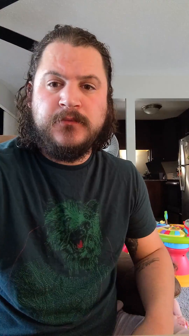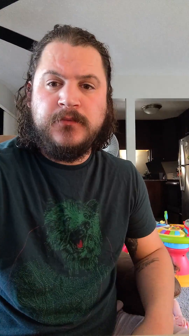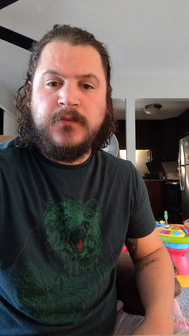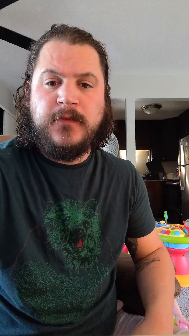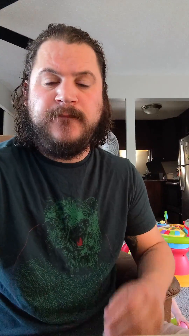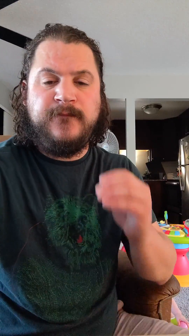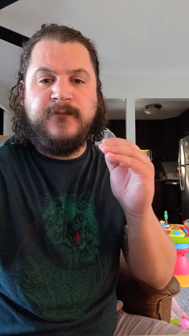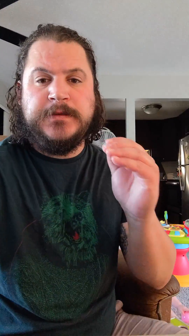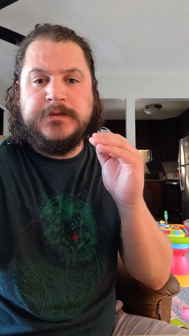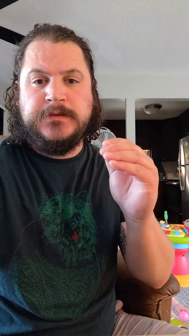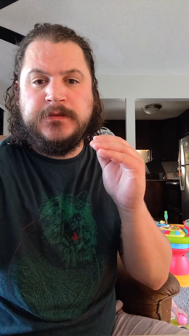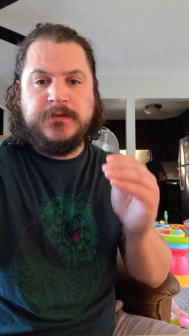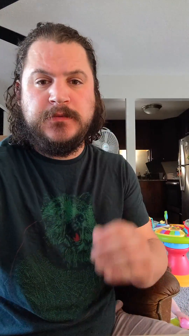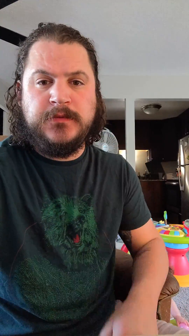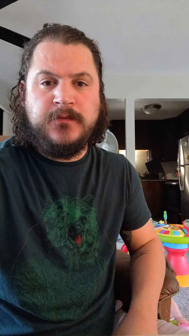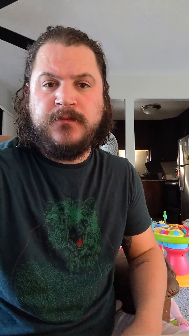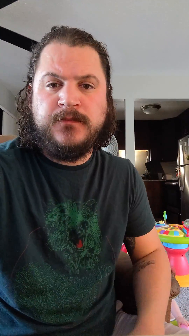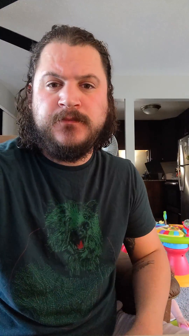fix